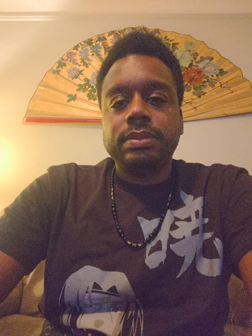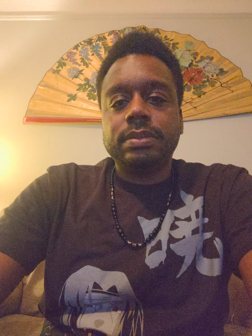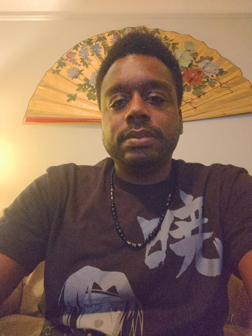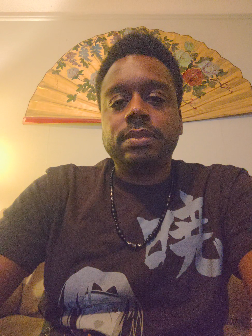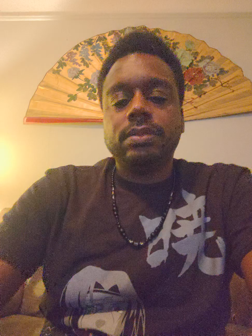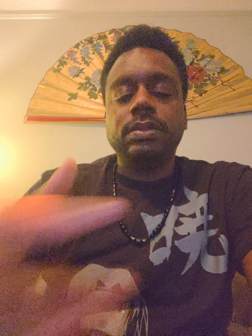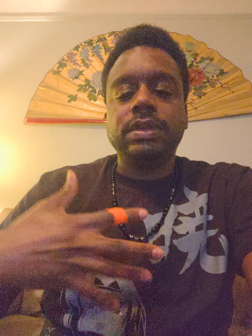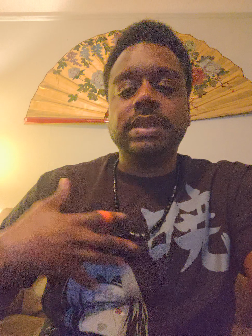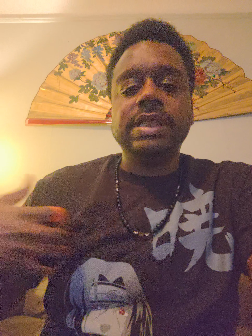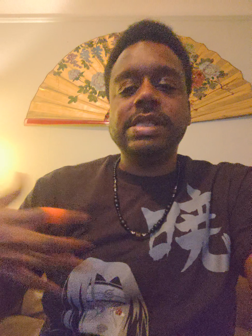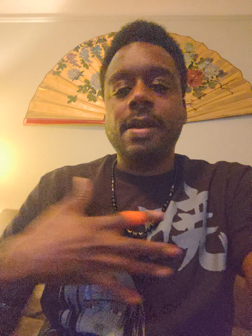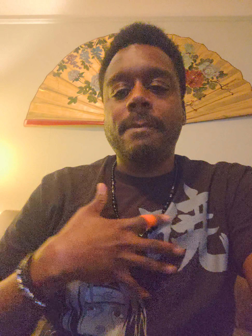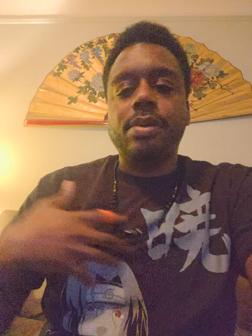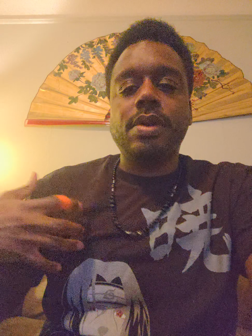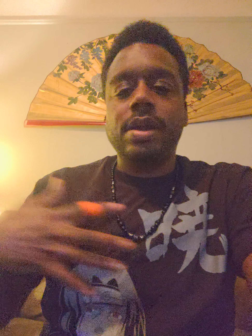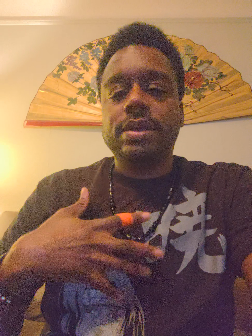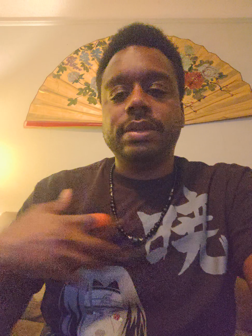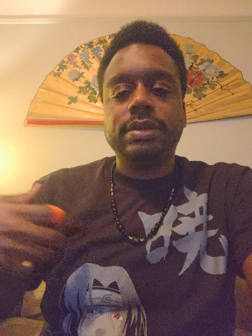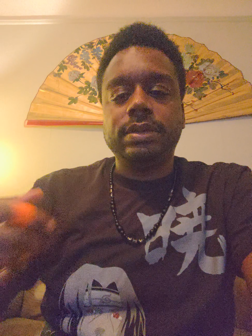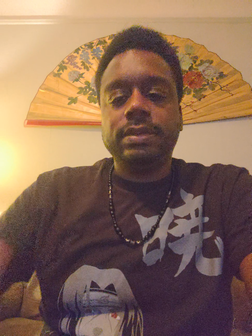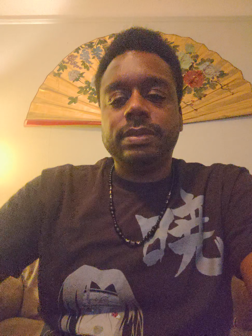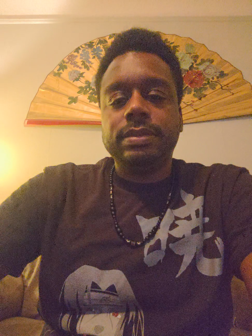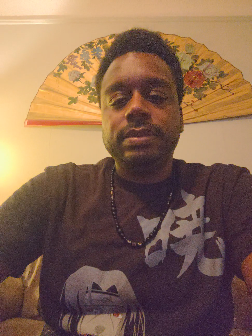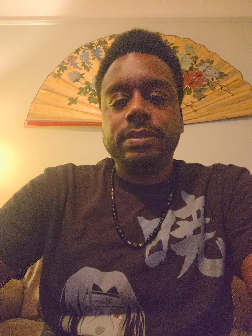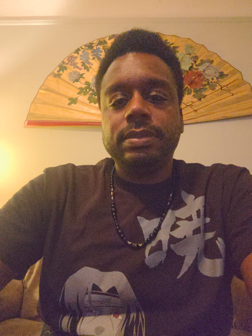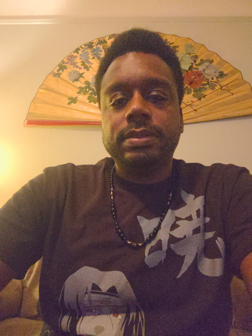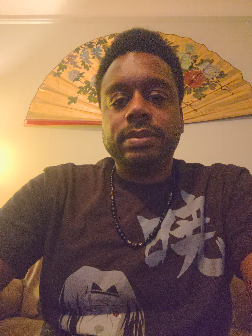zebra